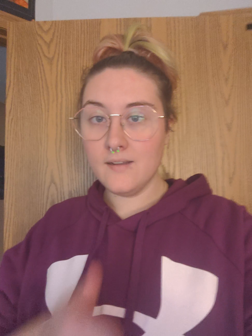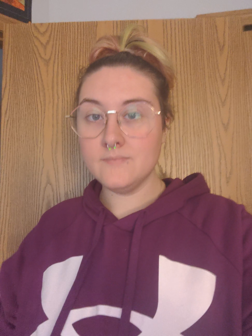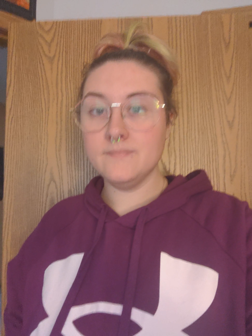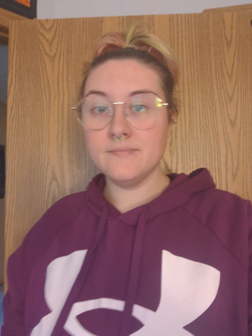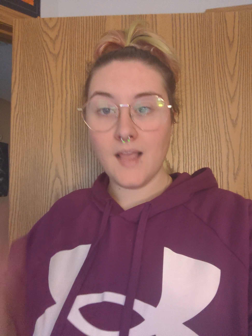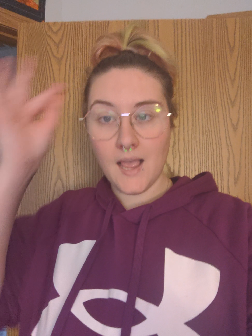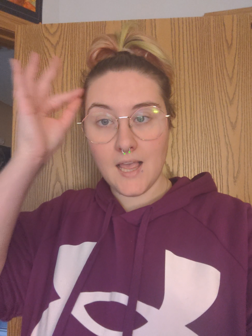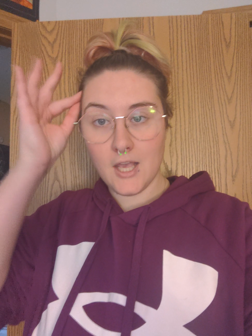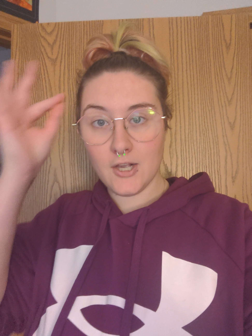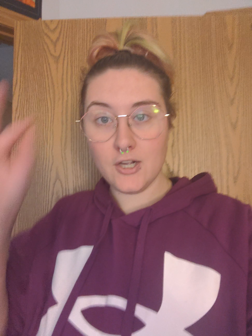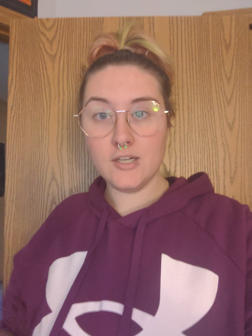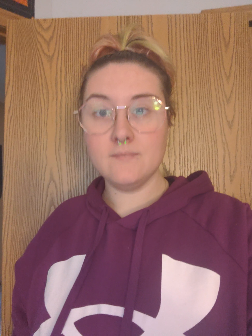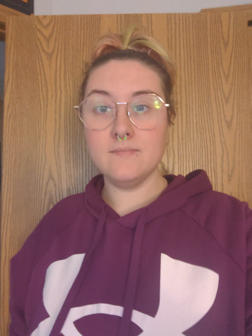hair